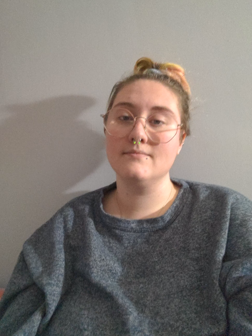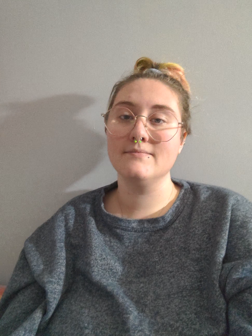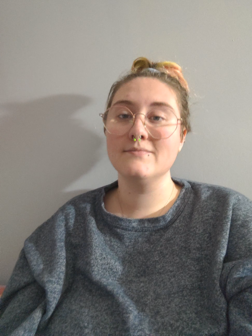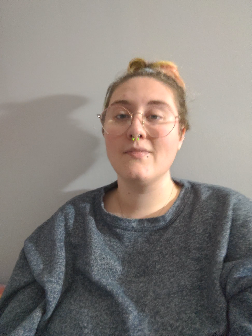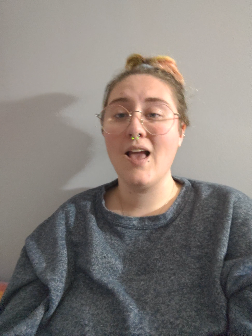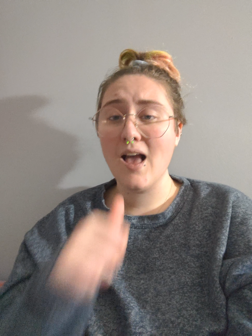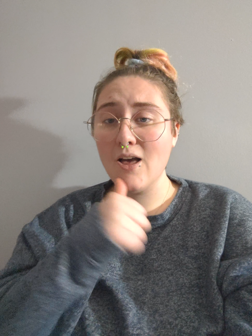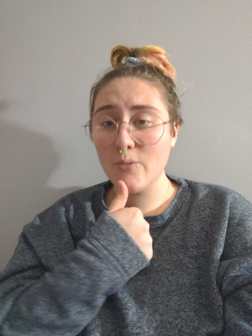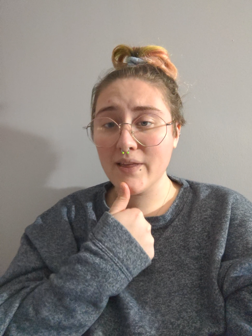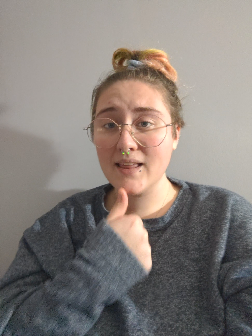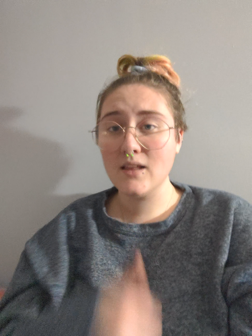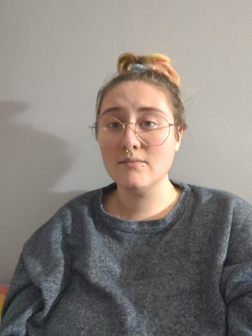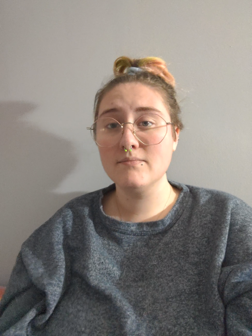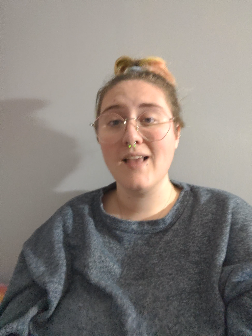owie